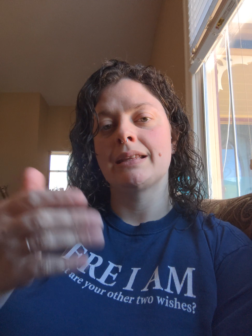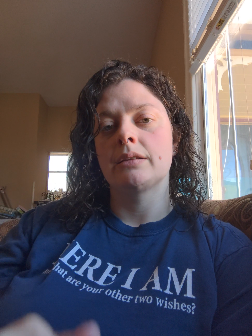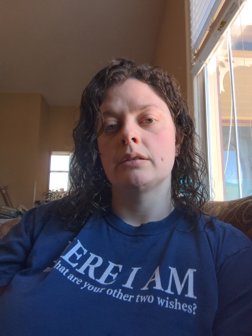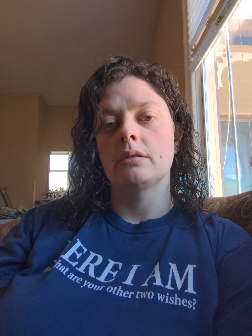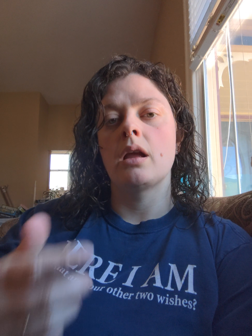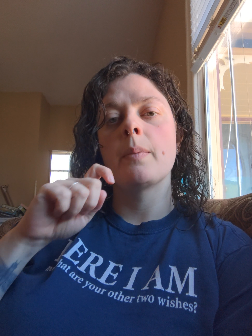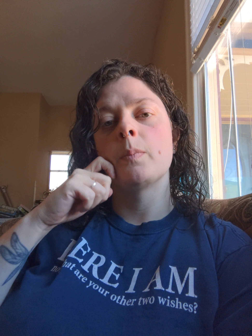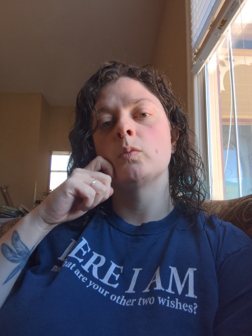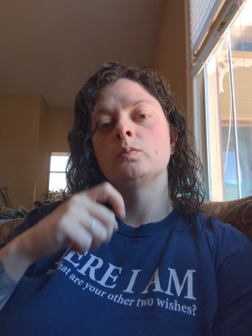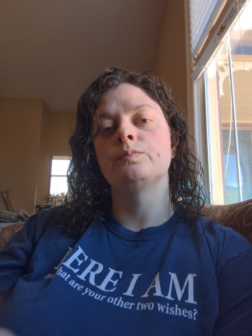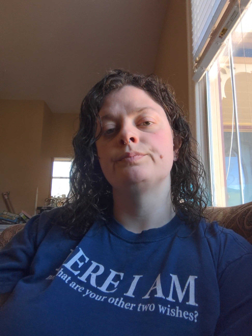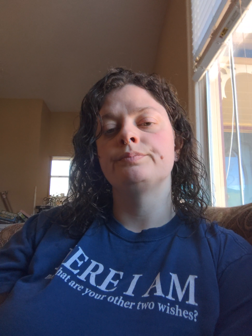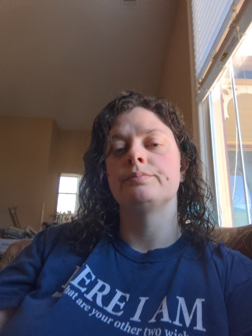apple